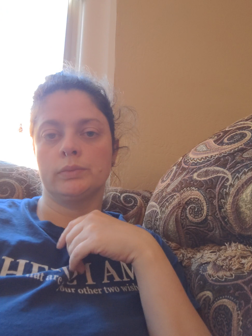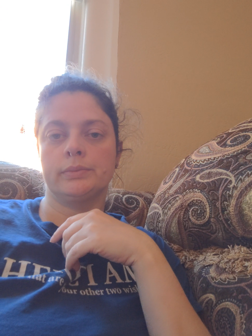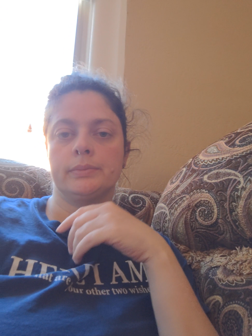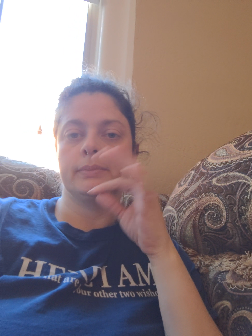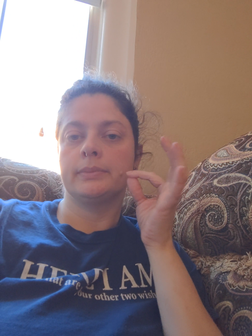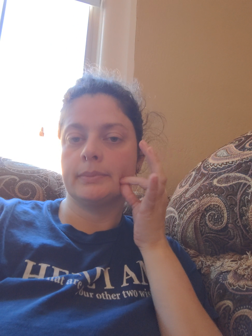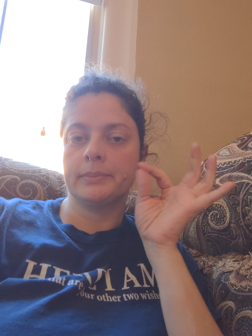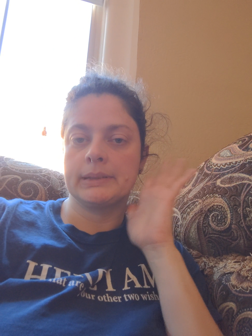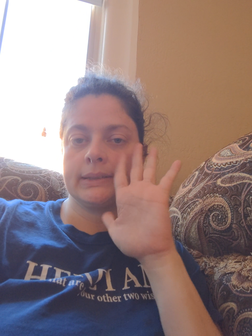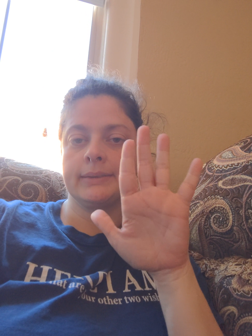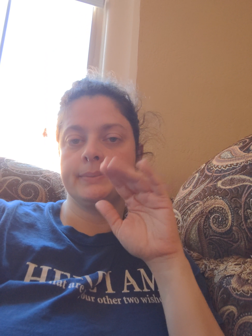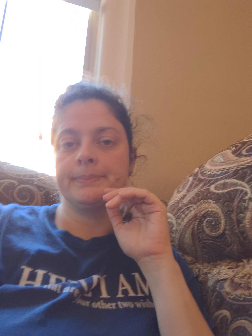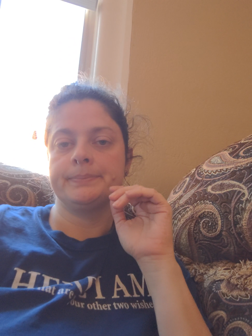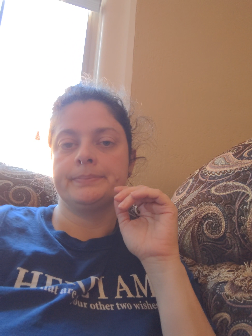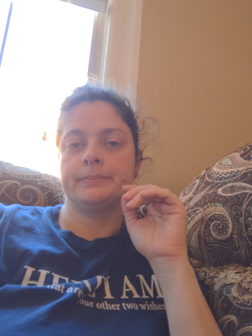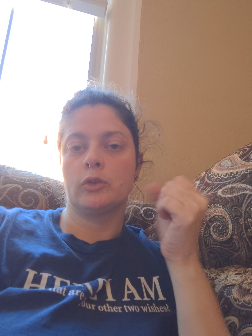bee